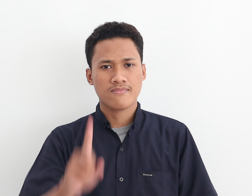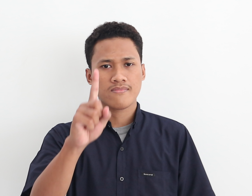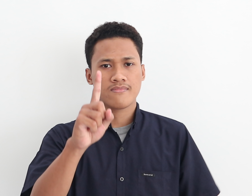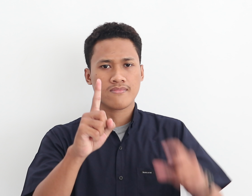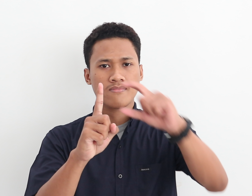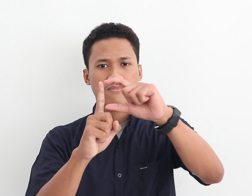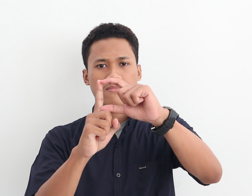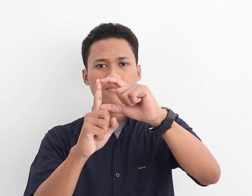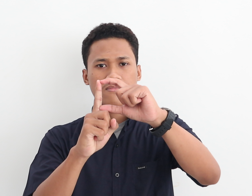P